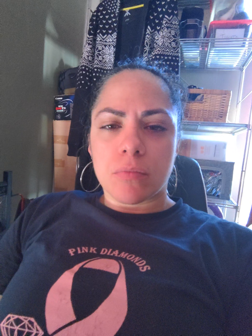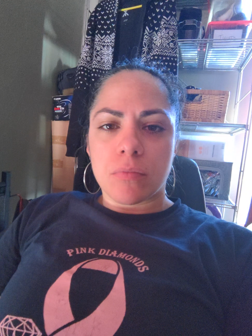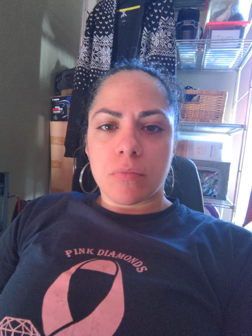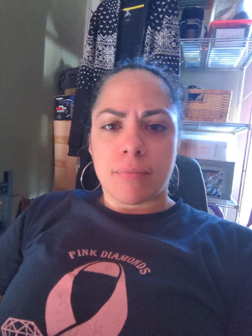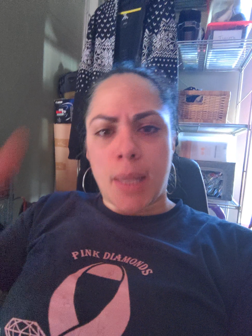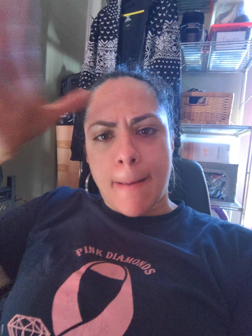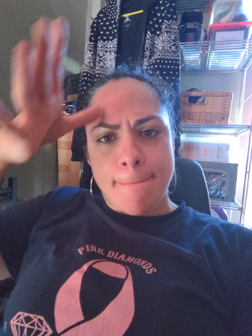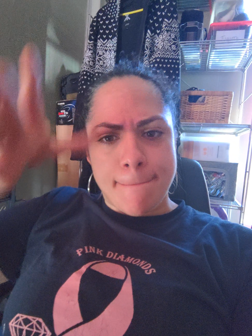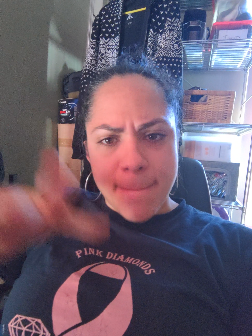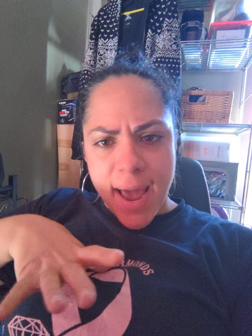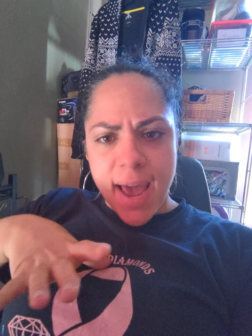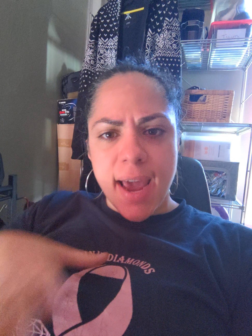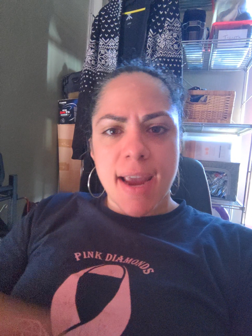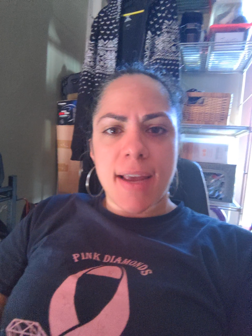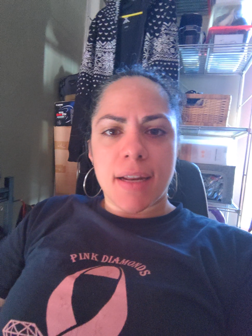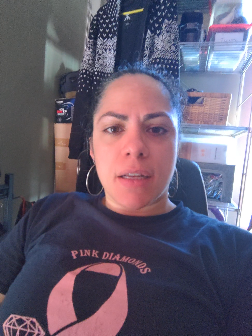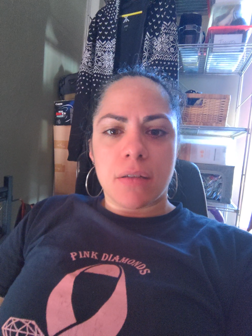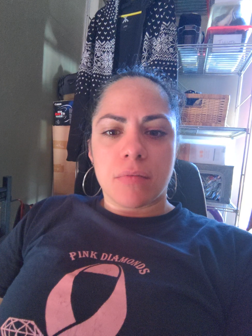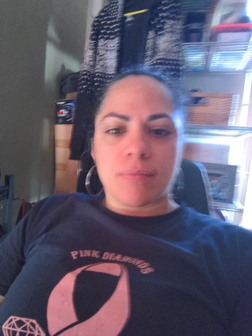man